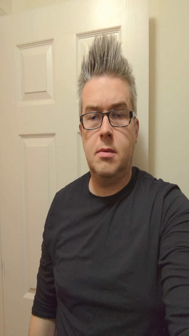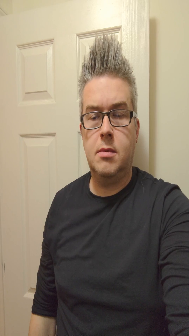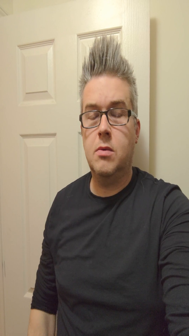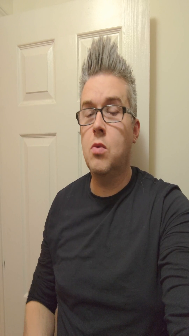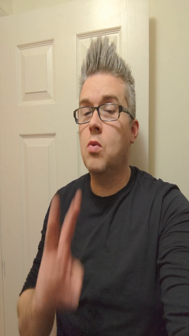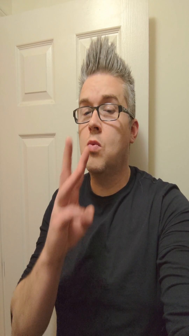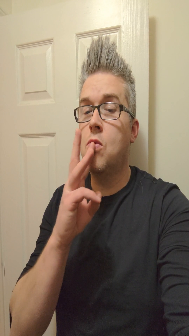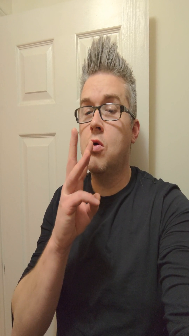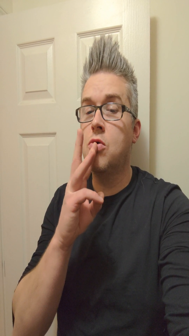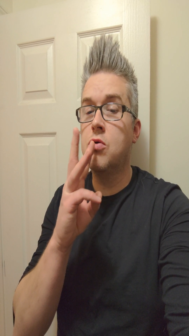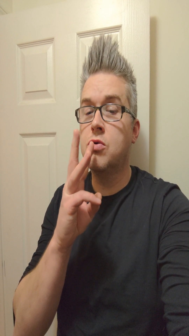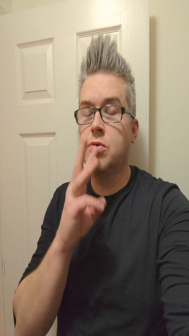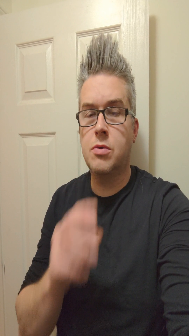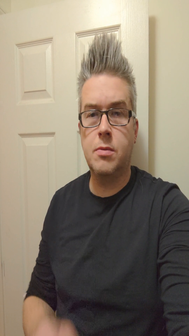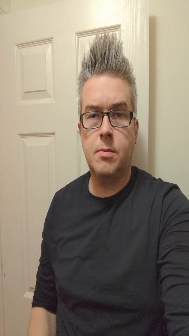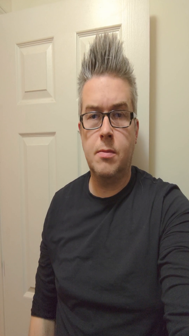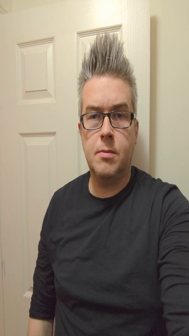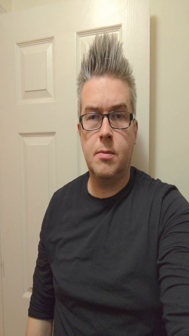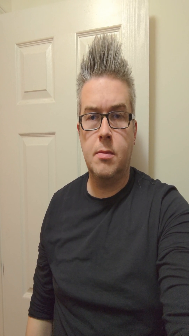water